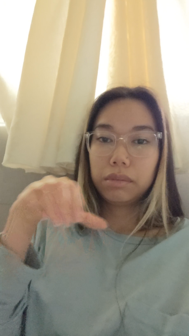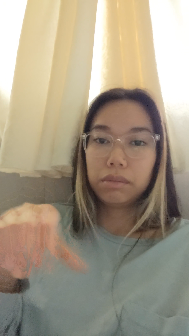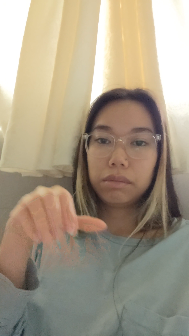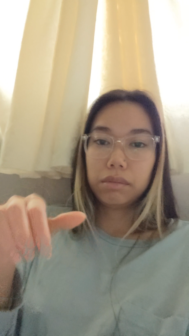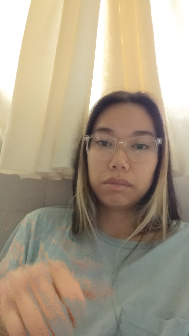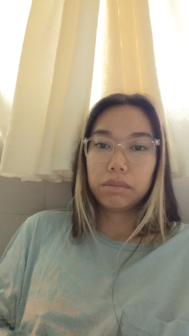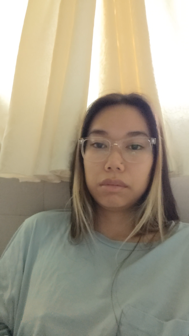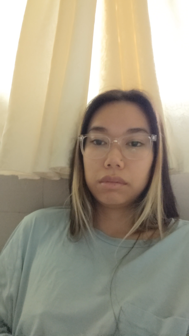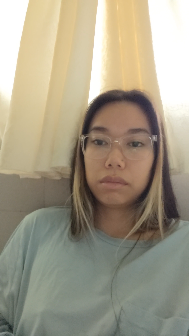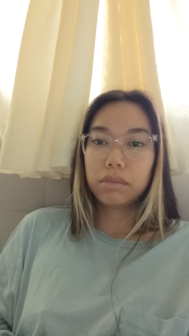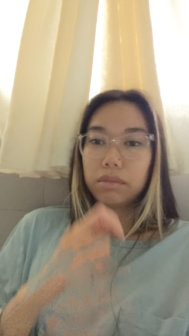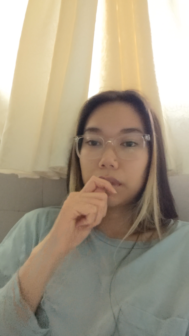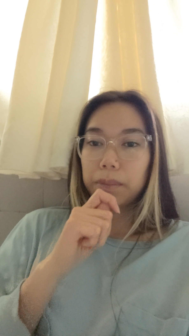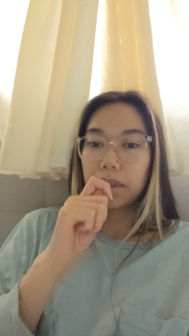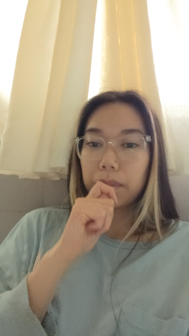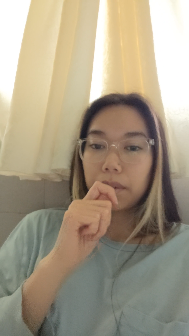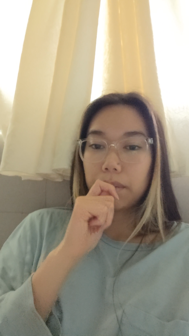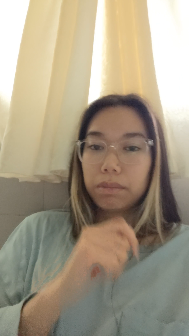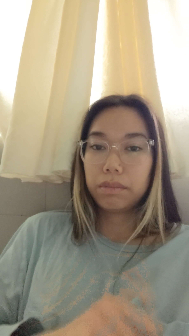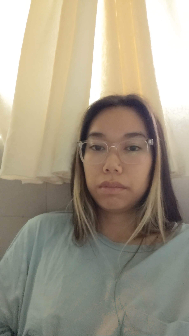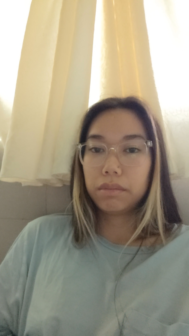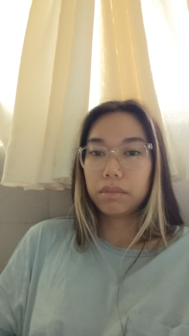popsicle